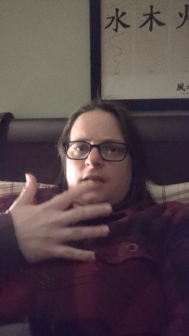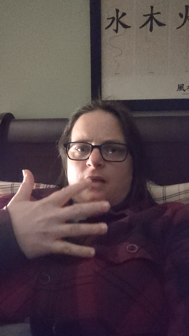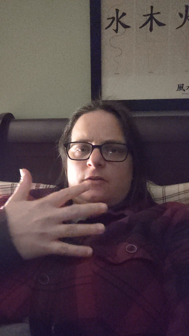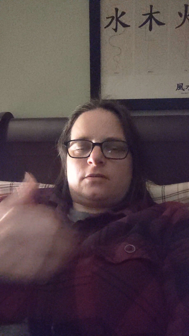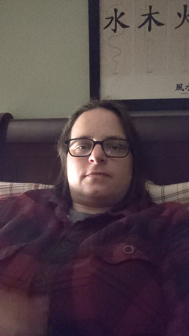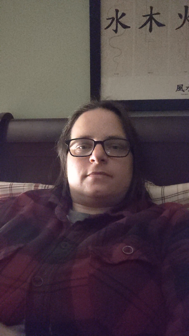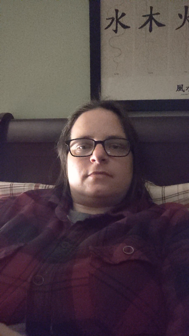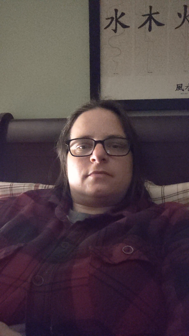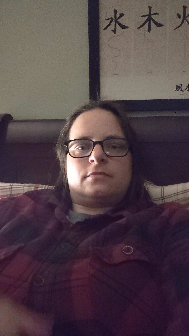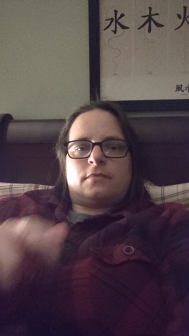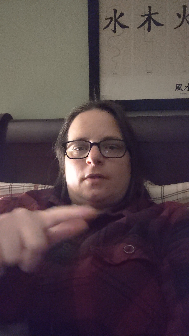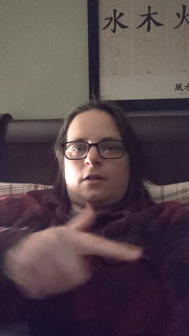long